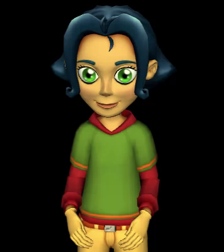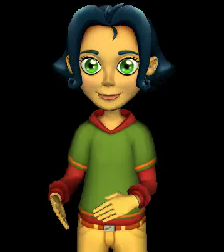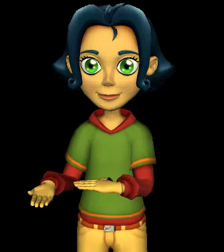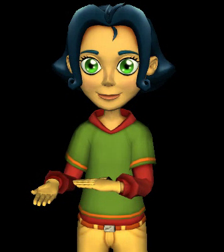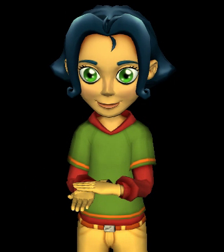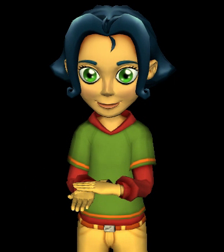فرن